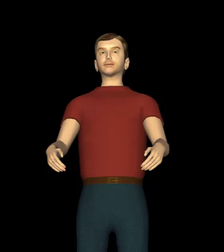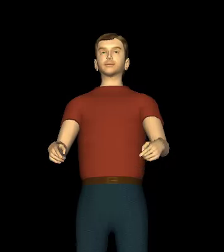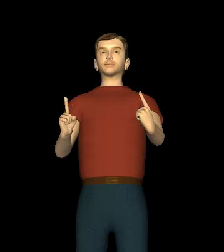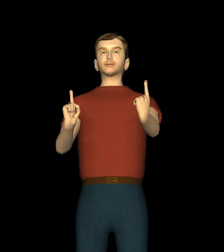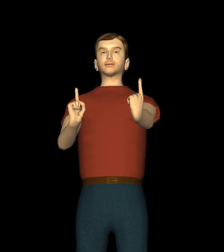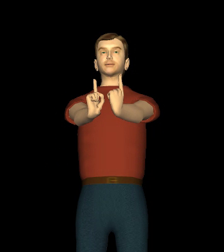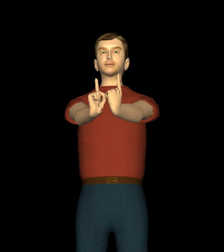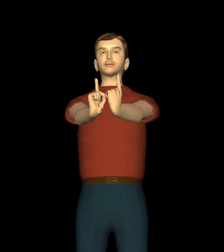يقابل